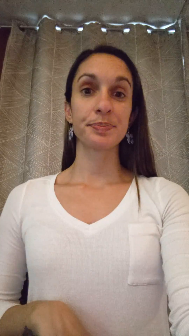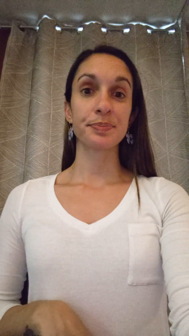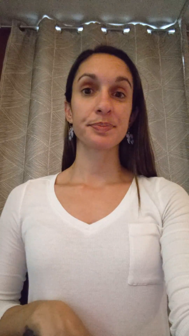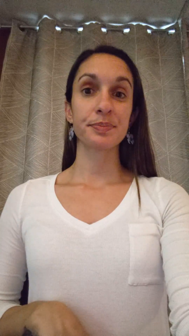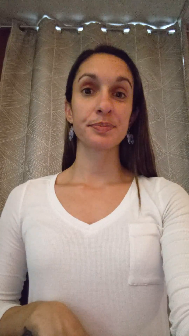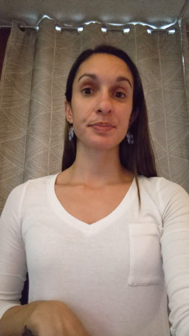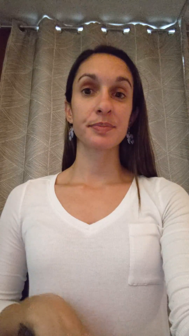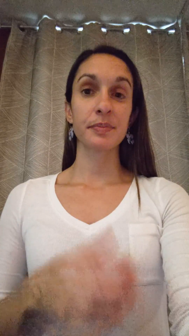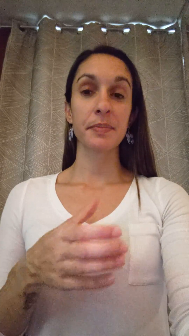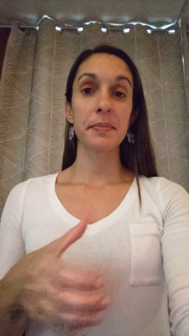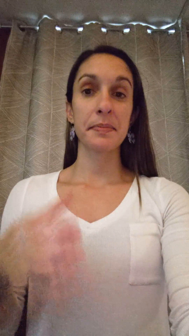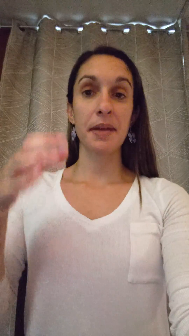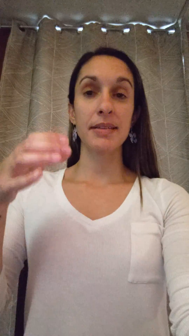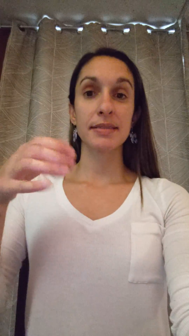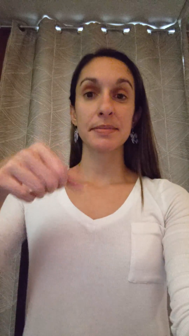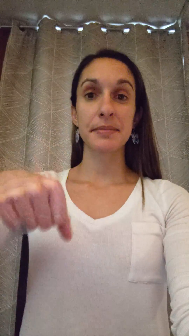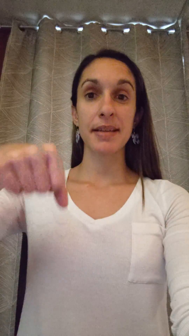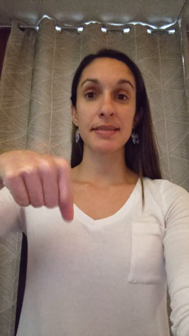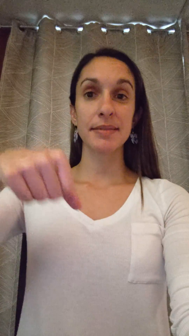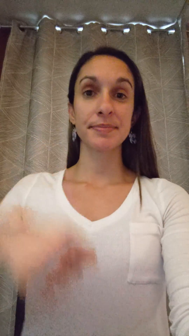bucket